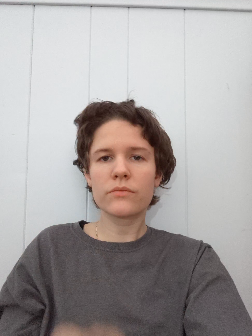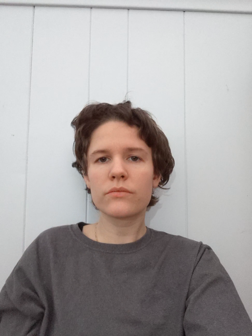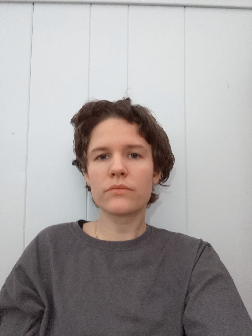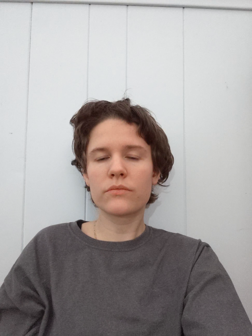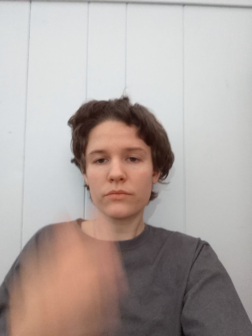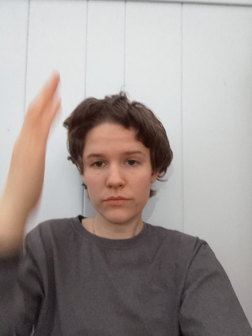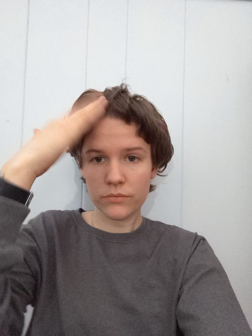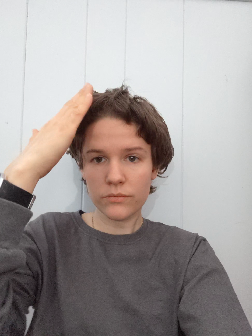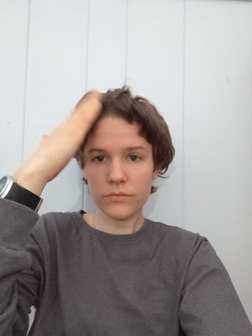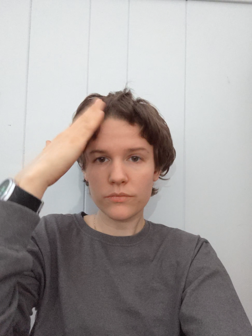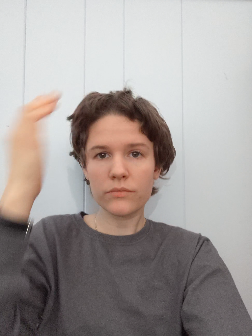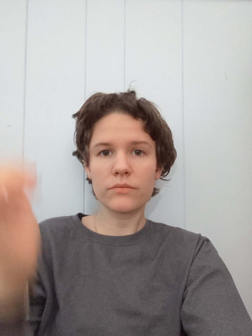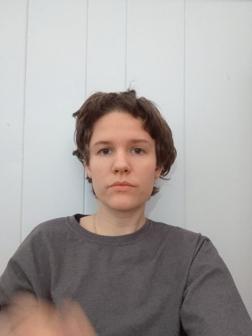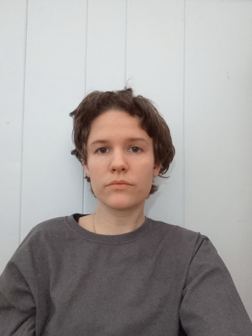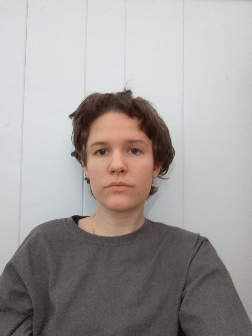hat